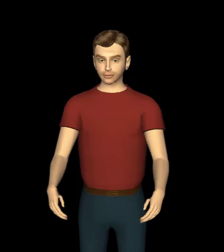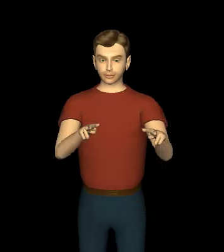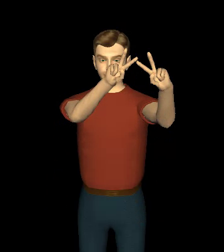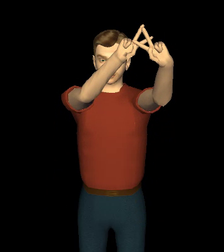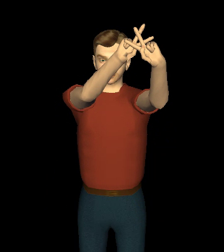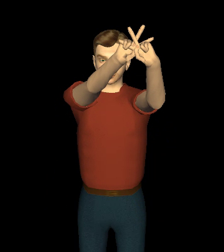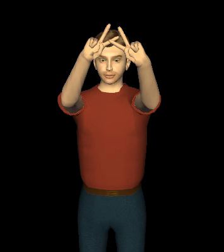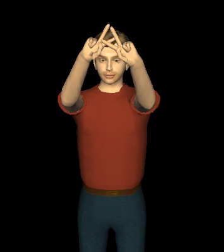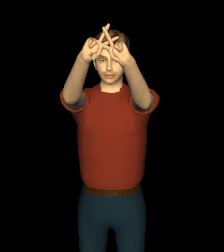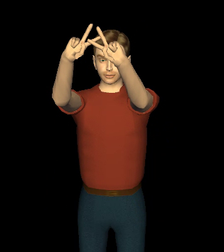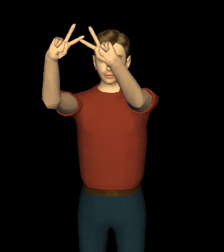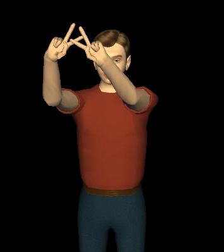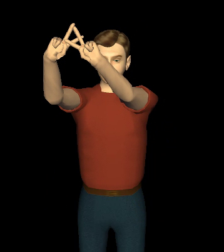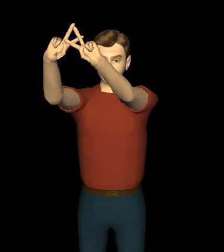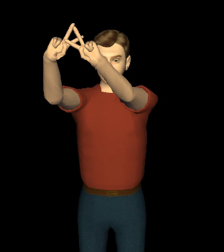نجمة